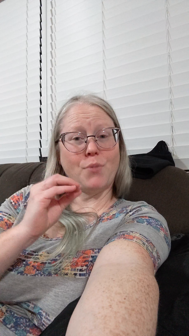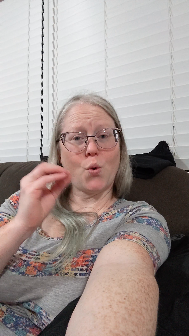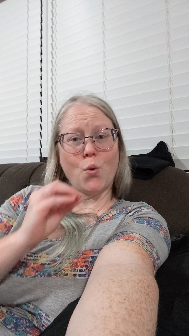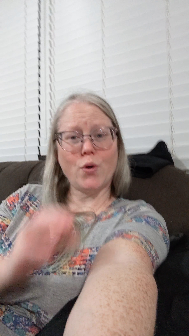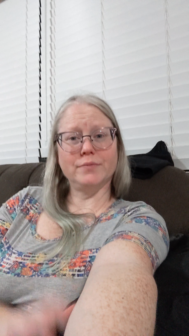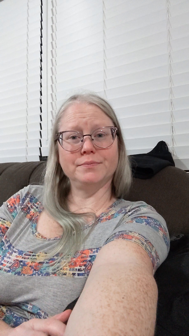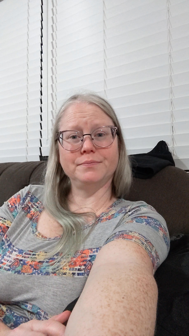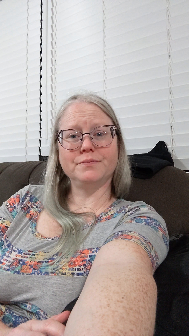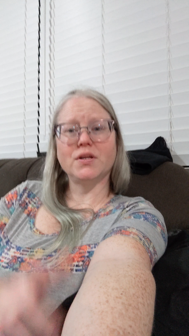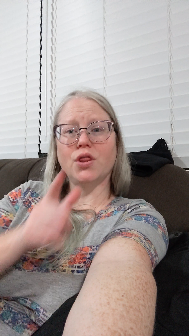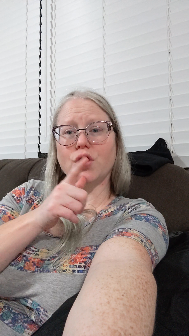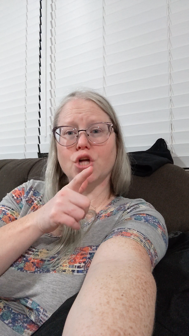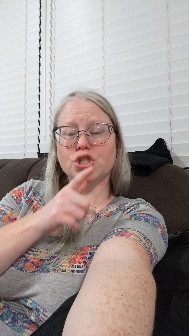lunch